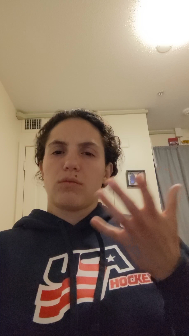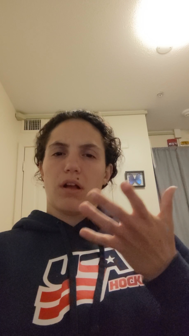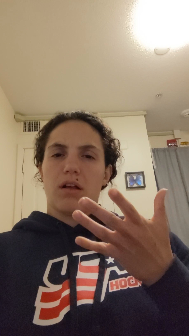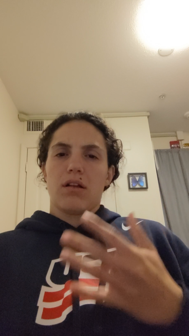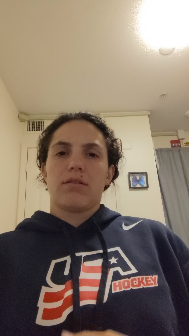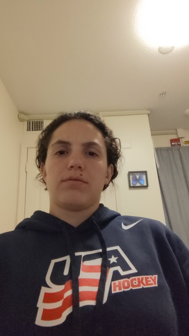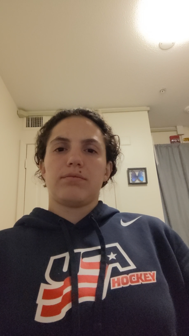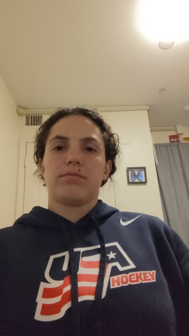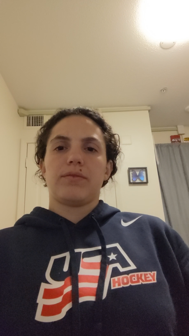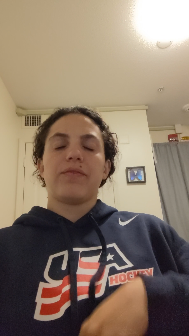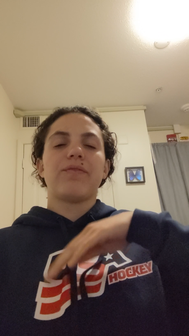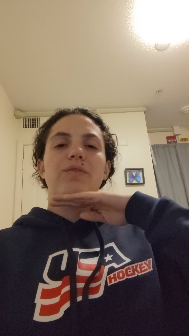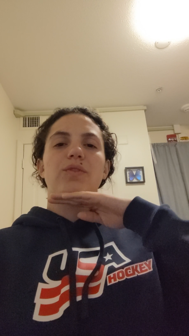full